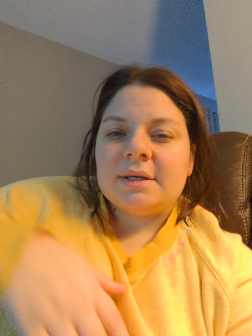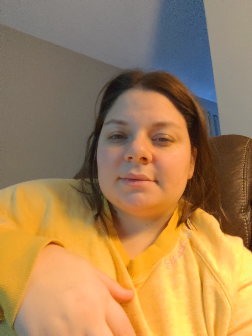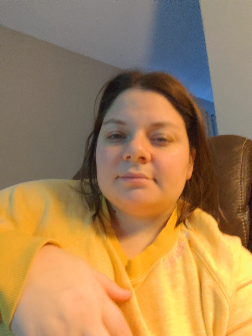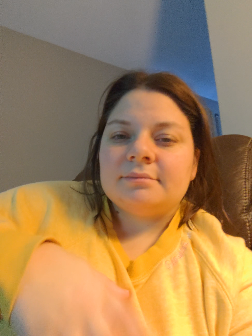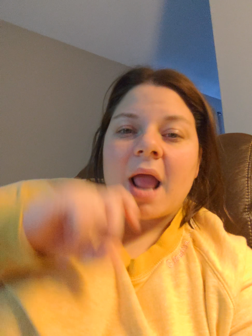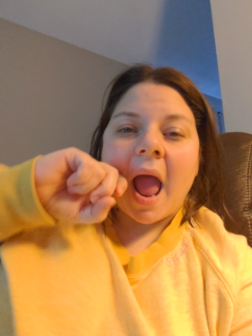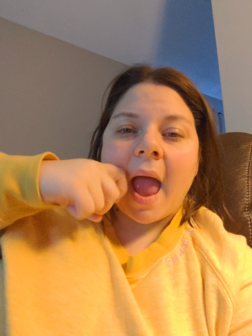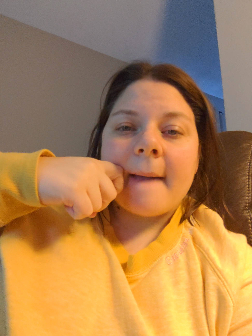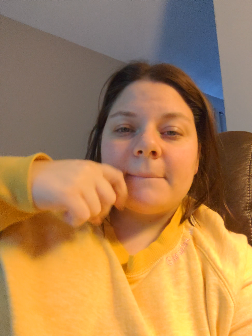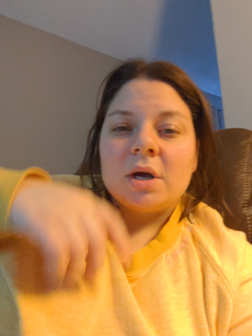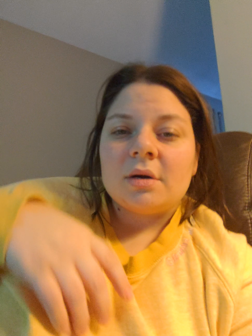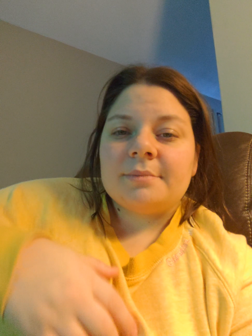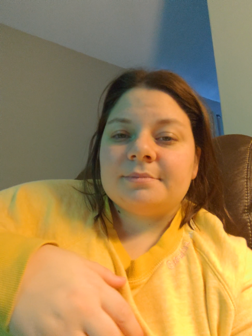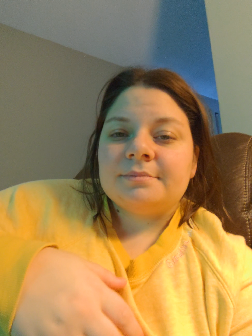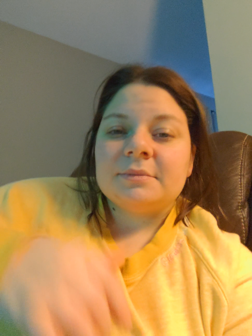apple